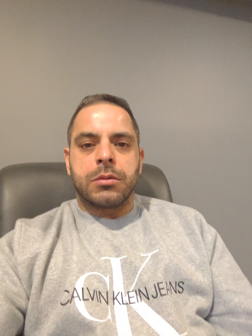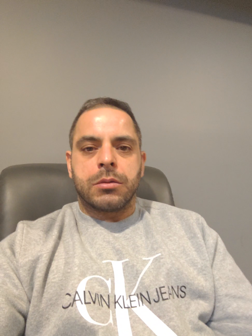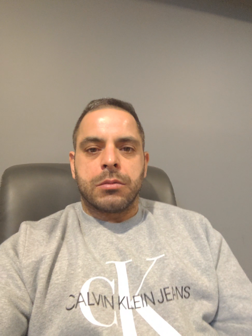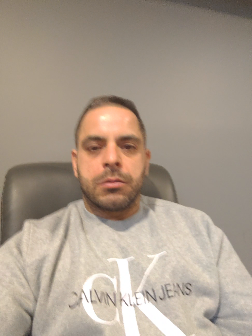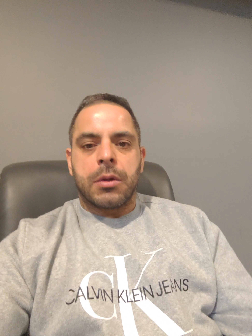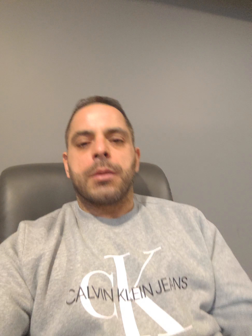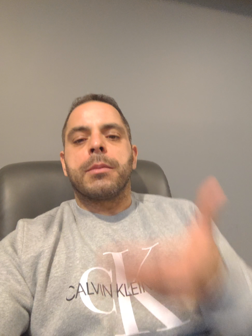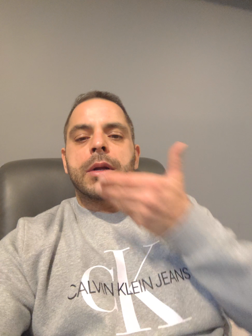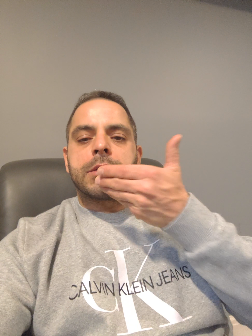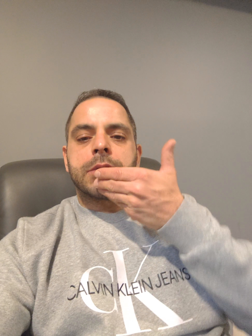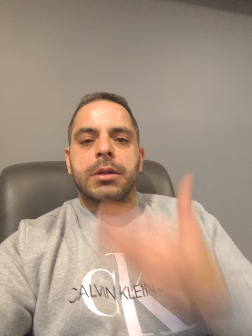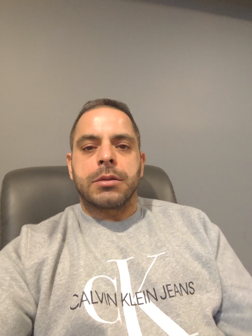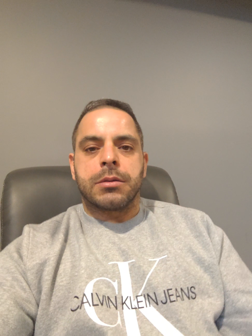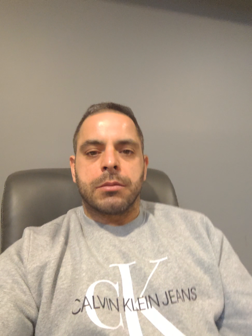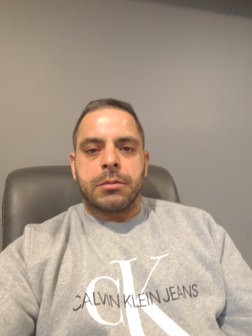pizza